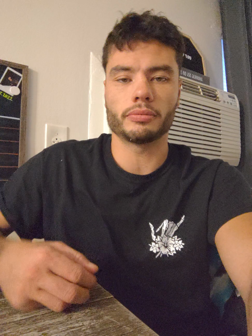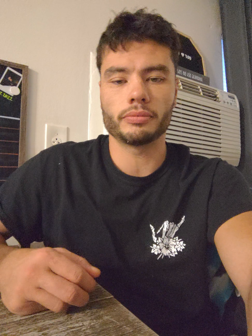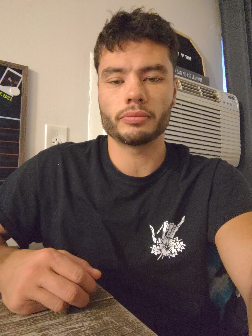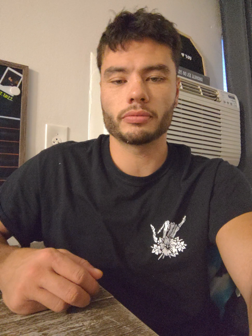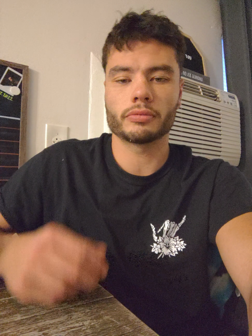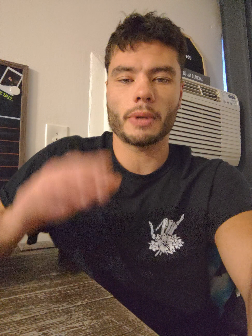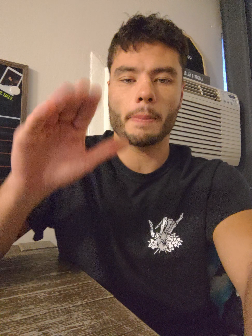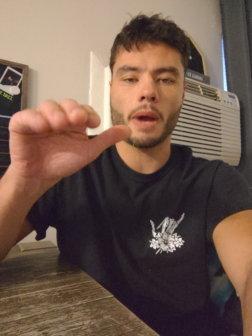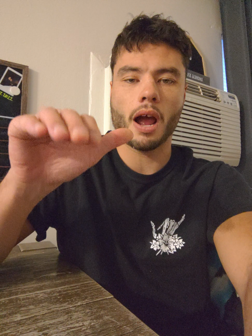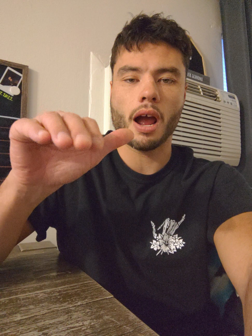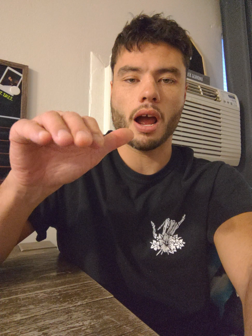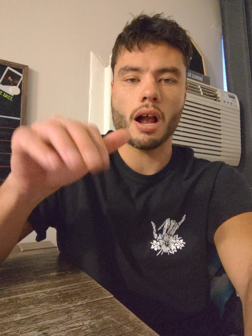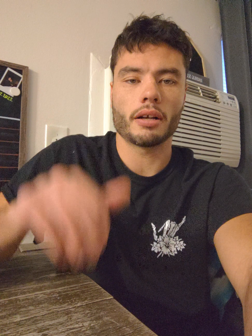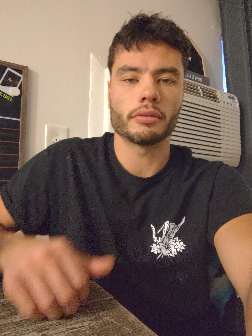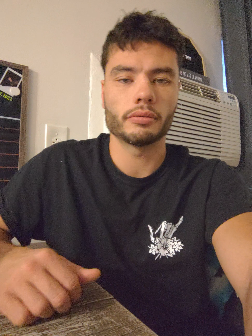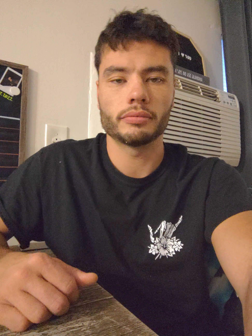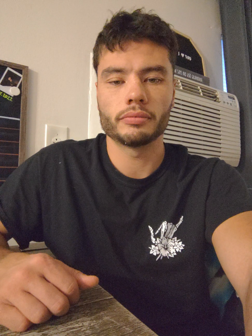bye